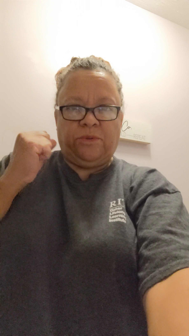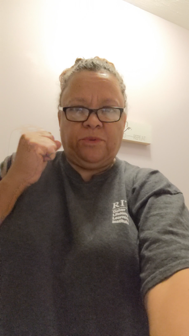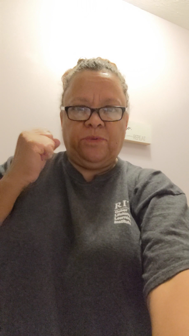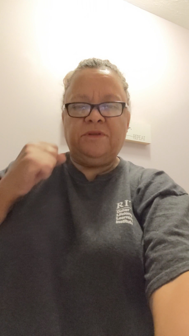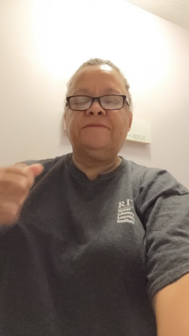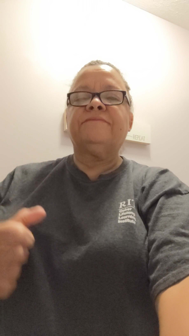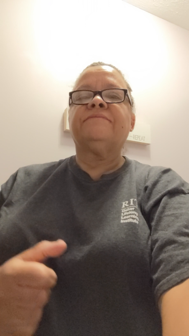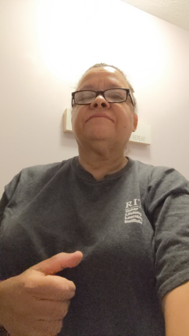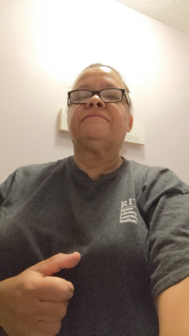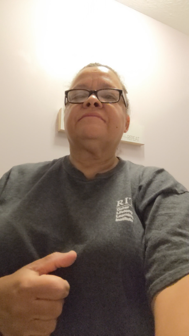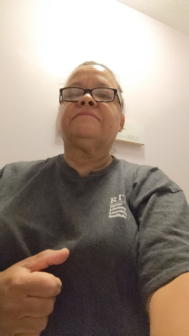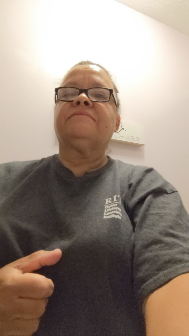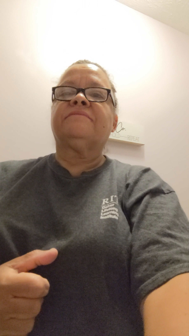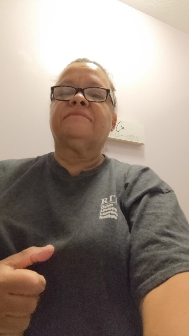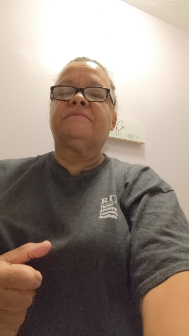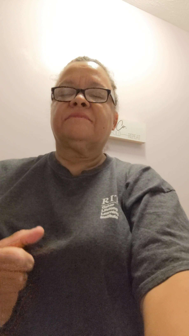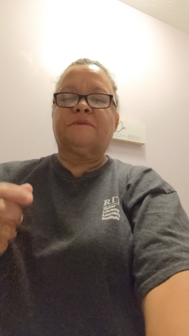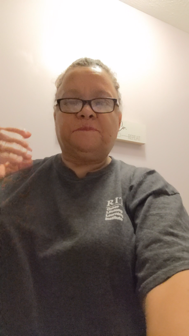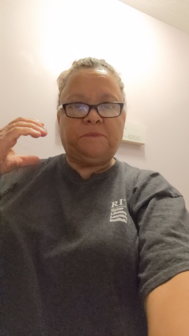bus